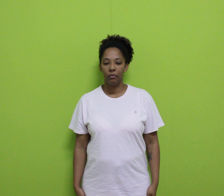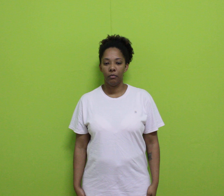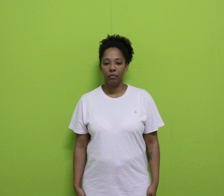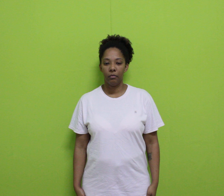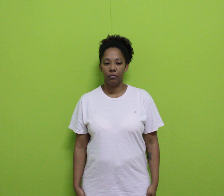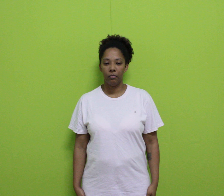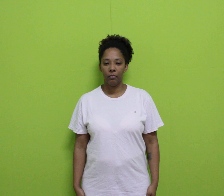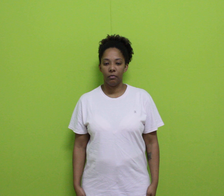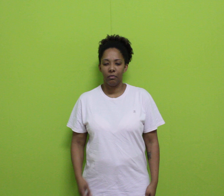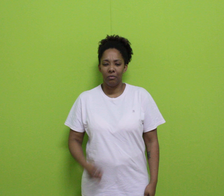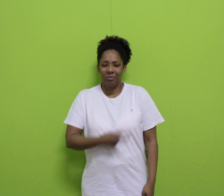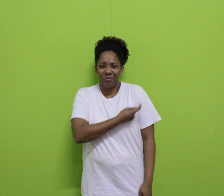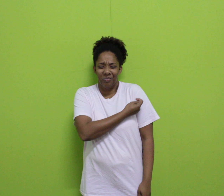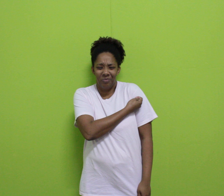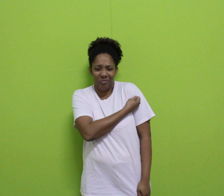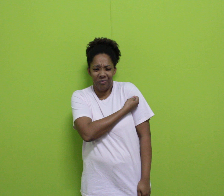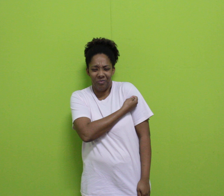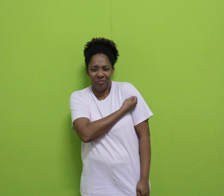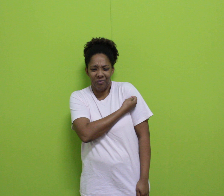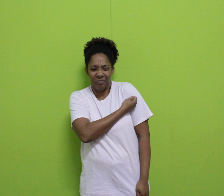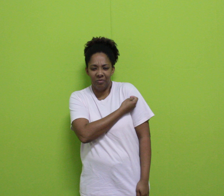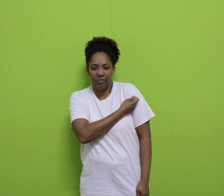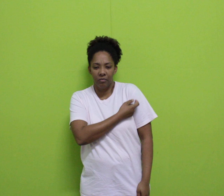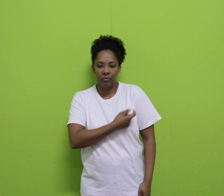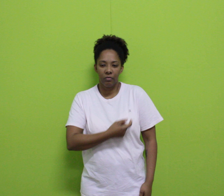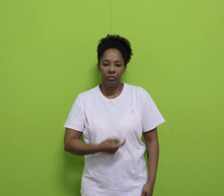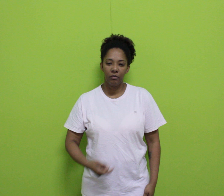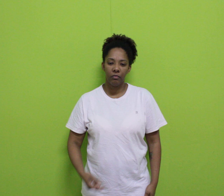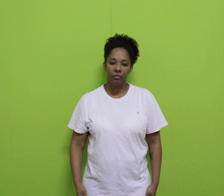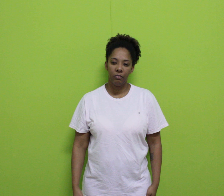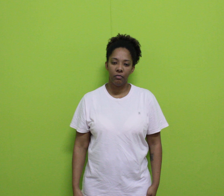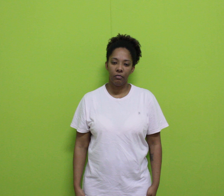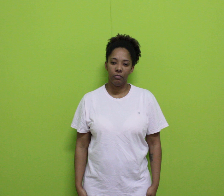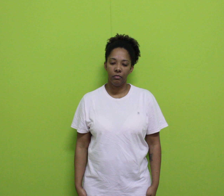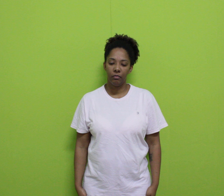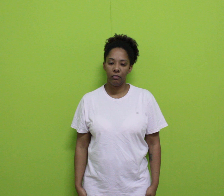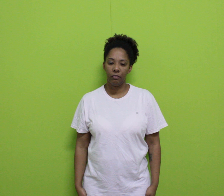vacina